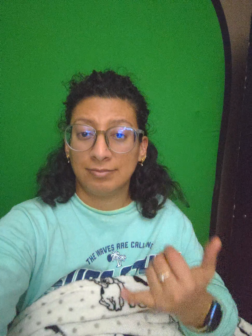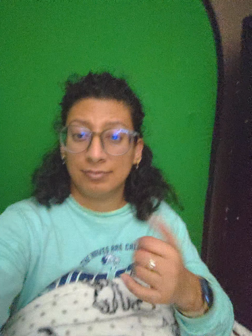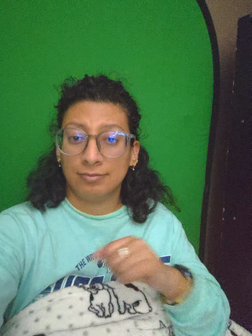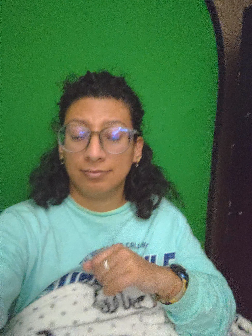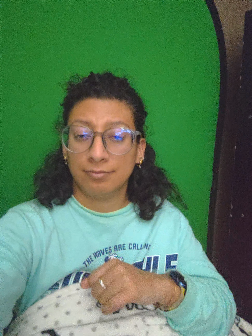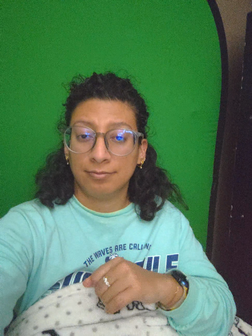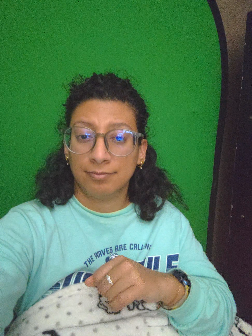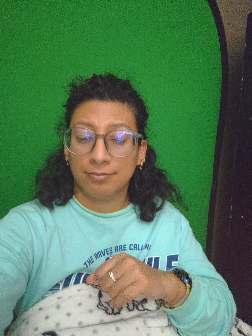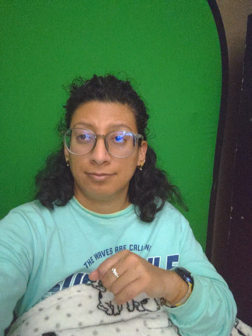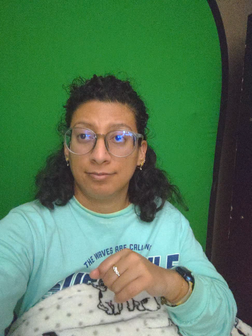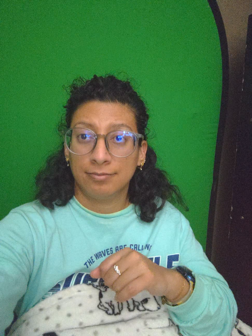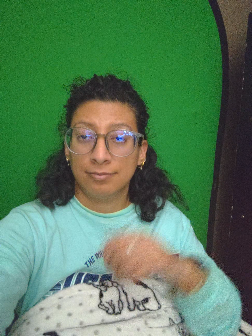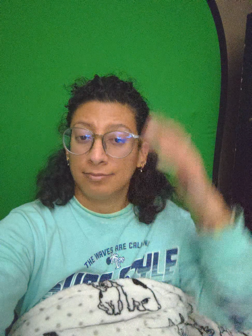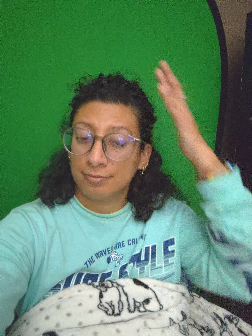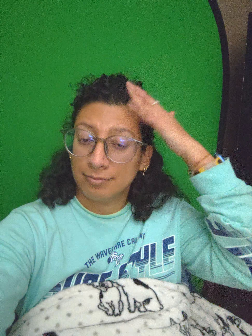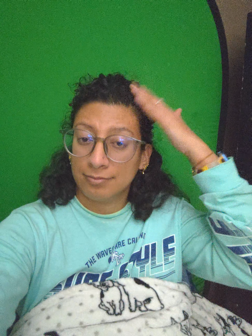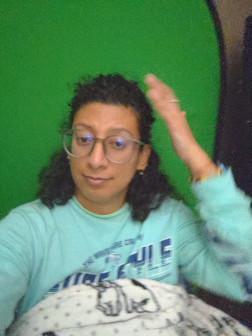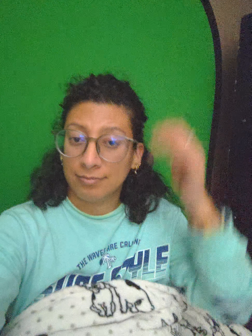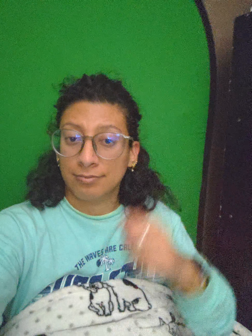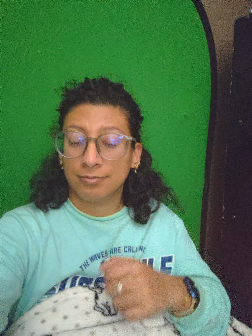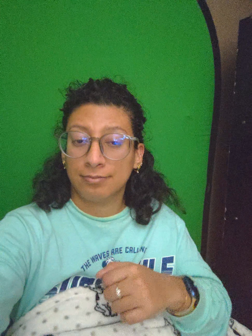hat